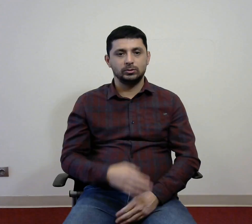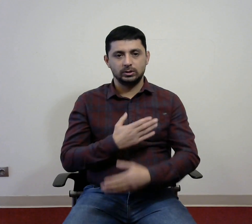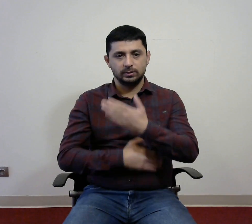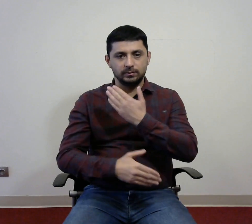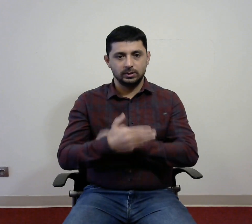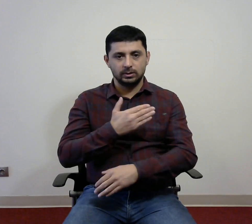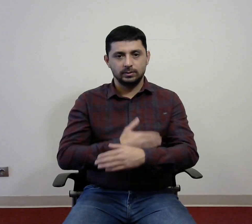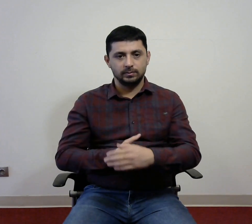əlil